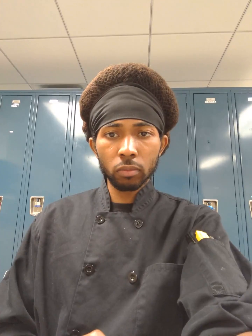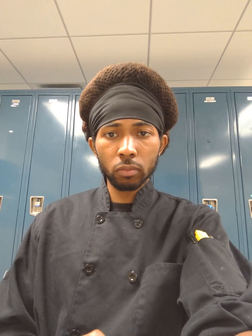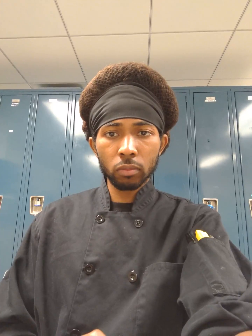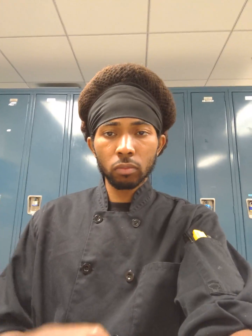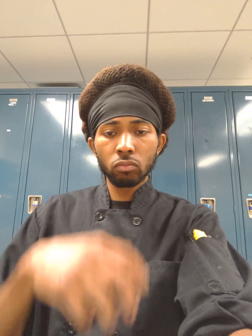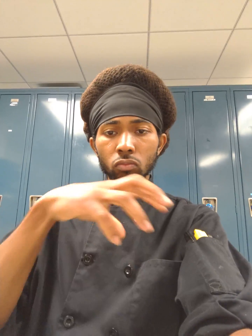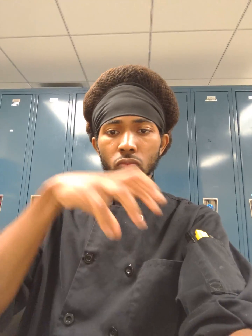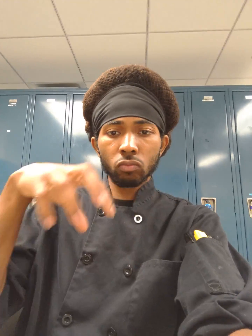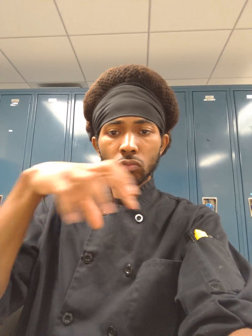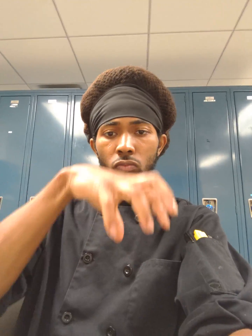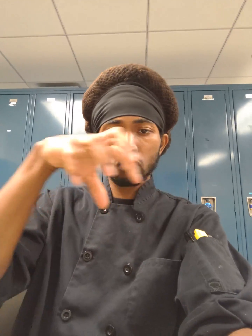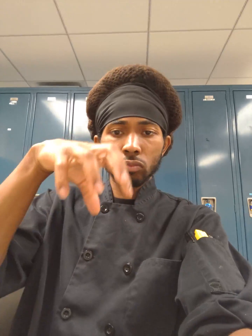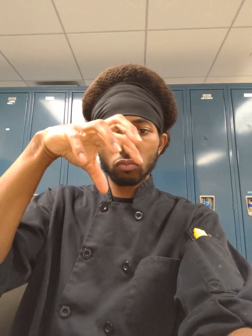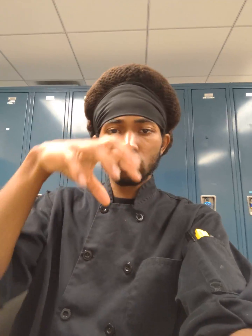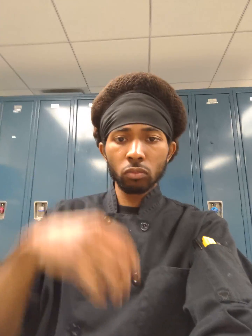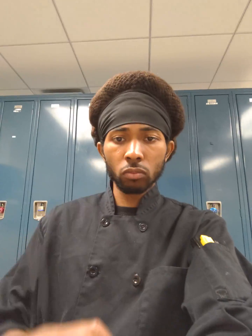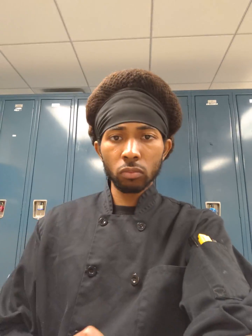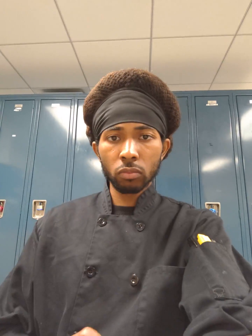block